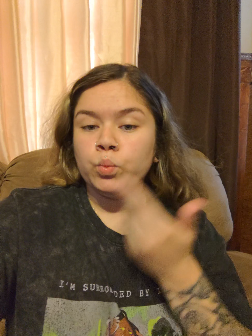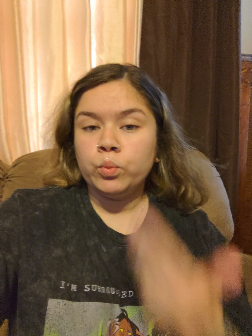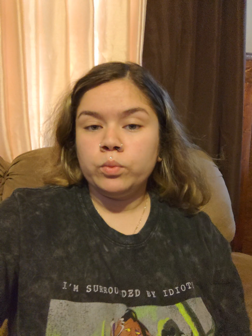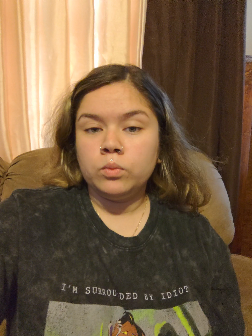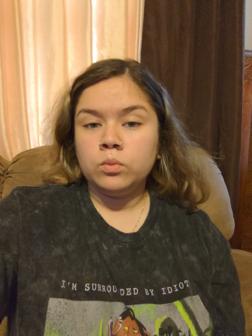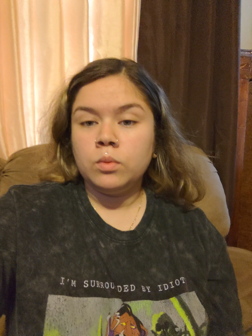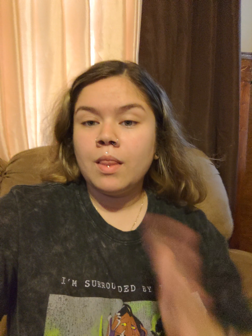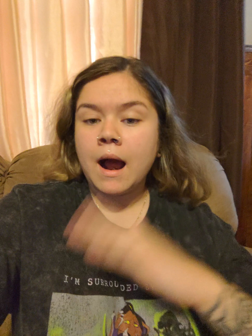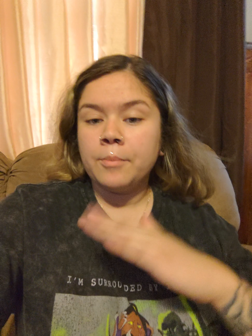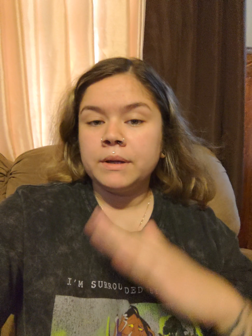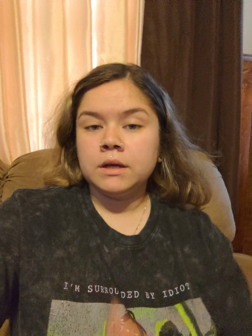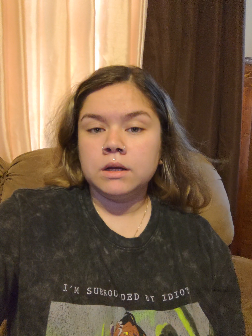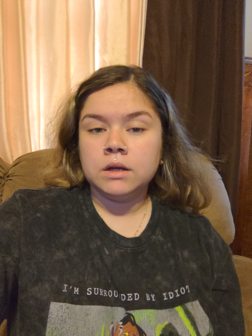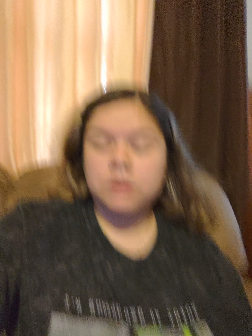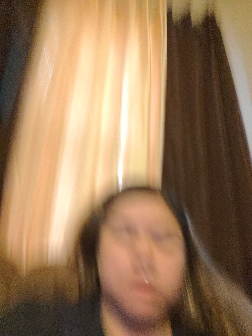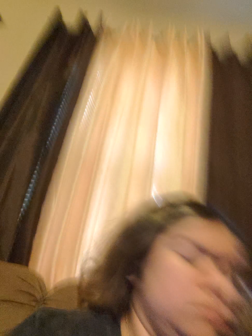clap